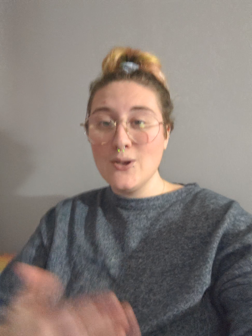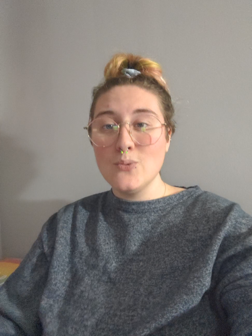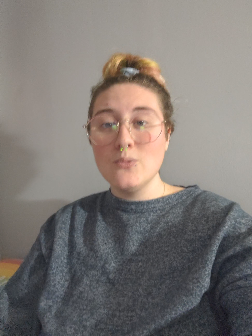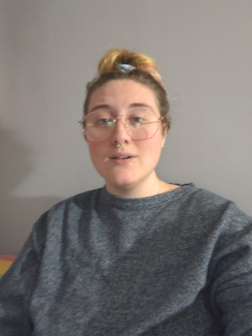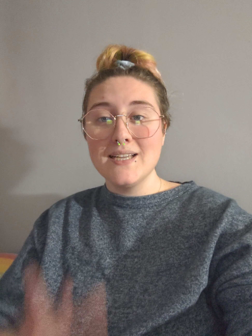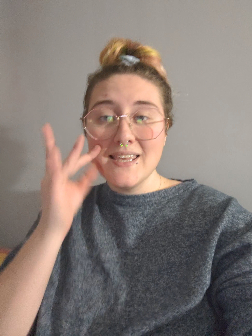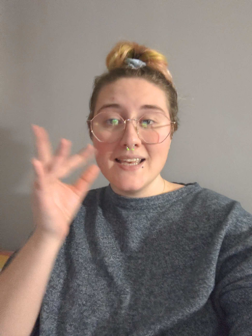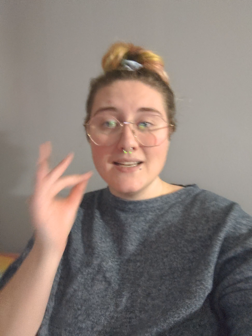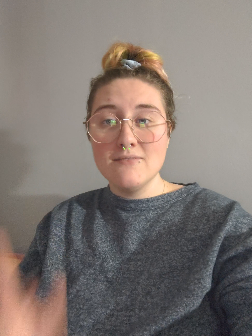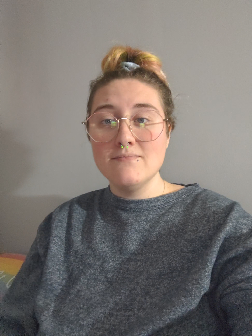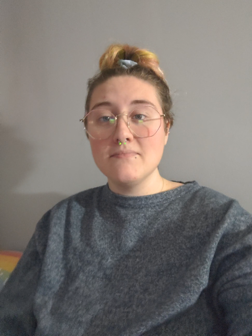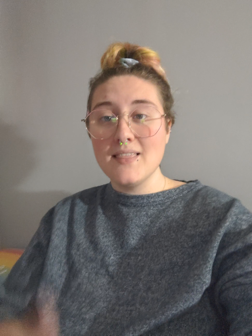kitty